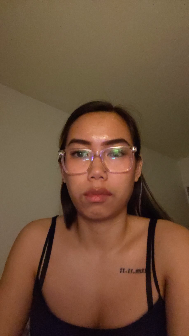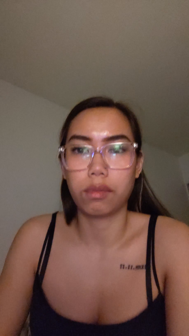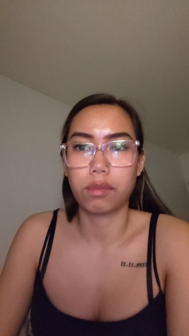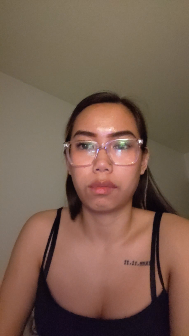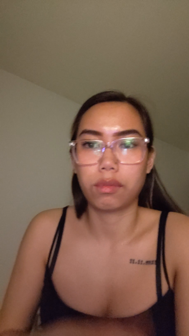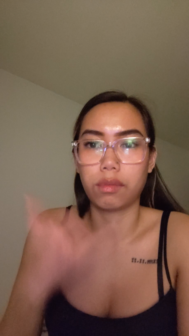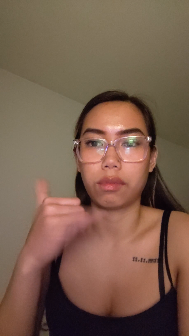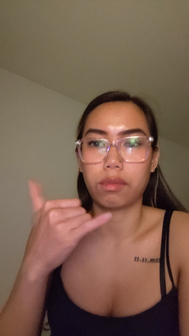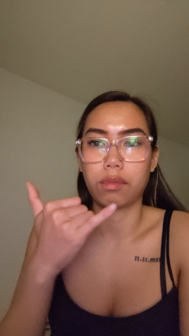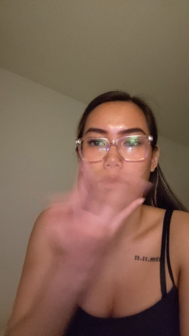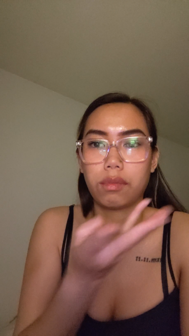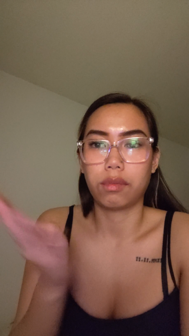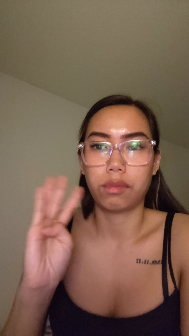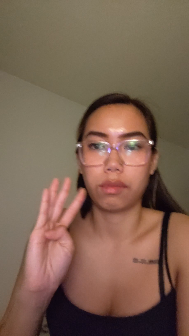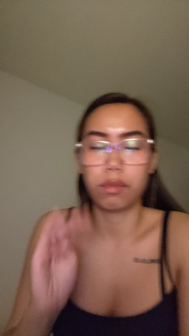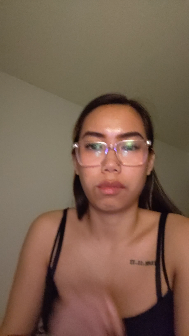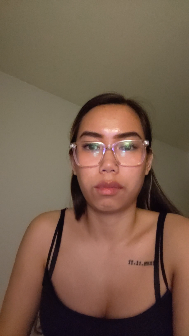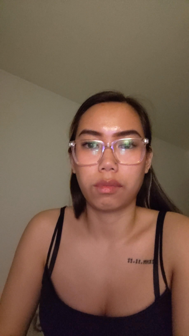playpen